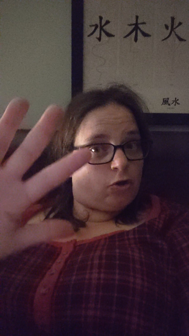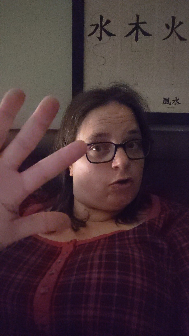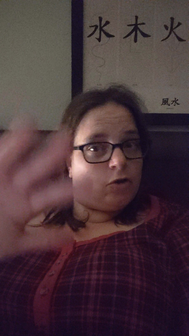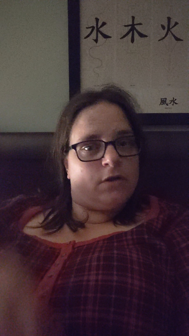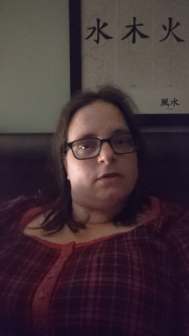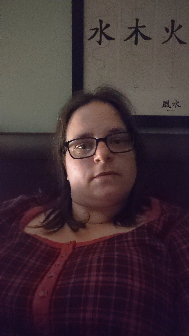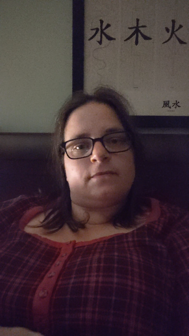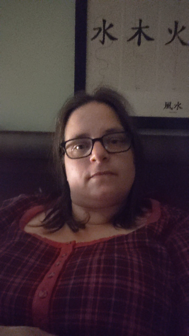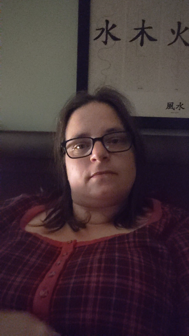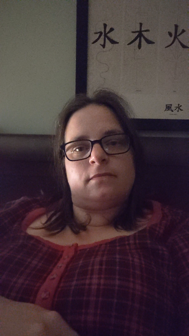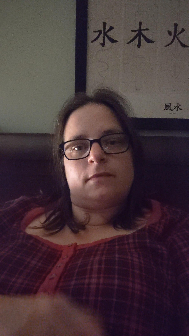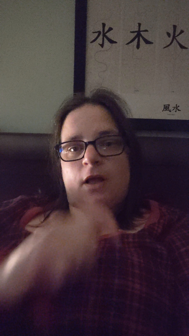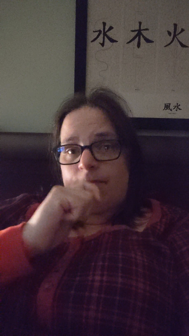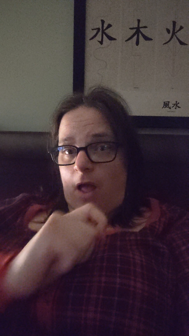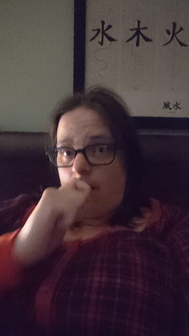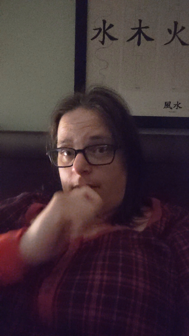popsicle